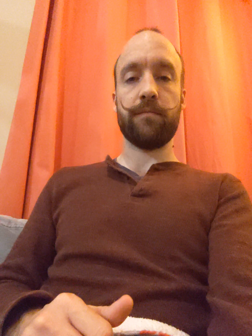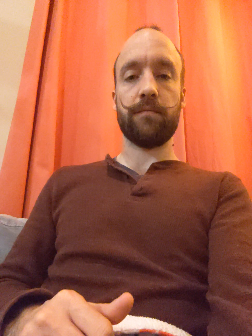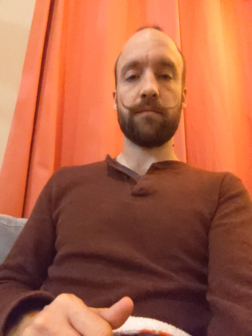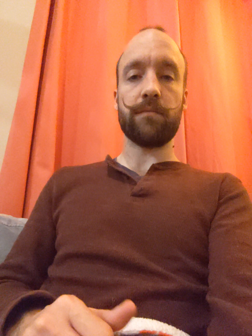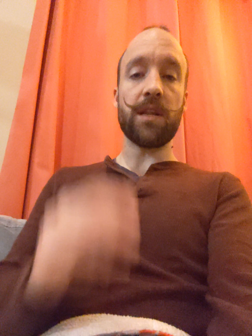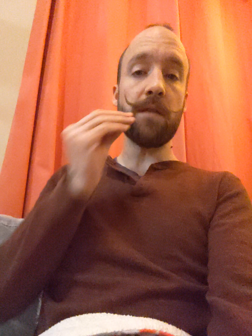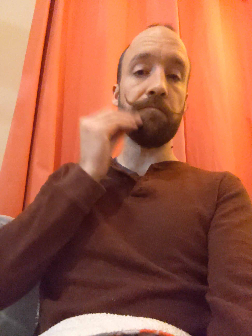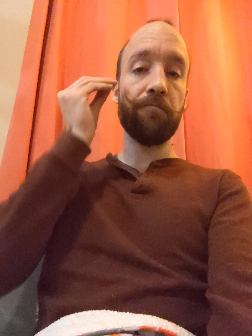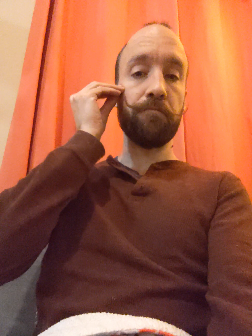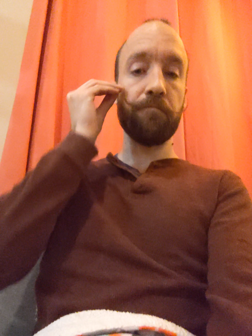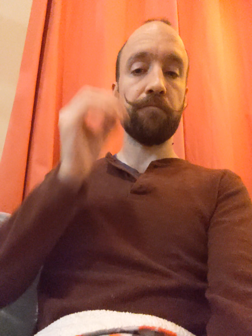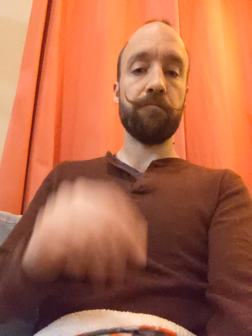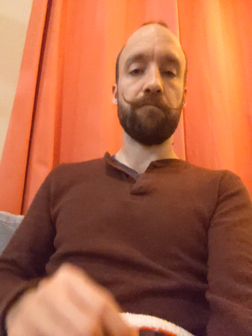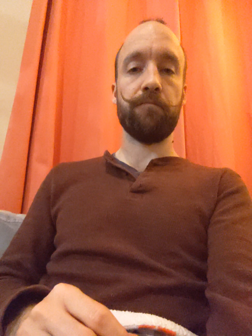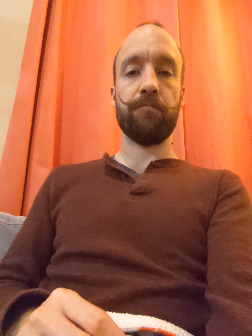home